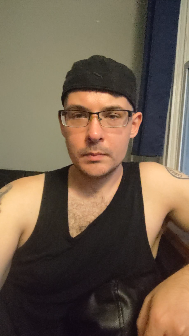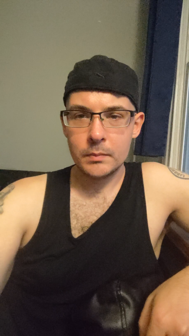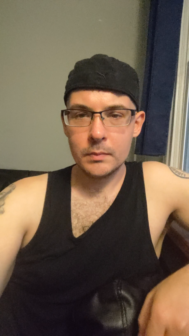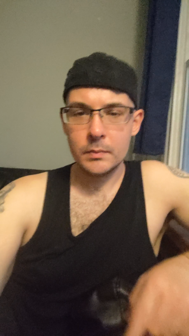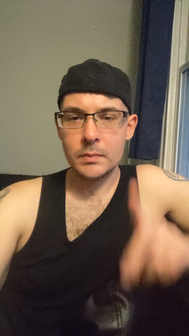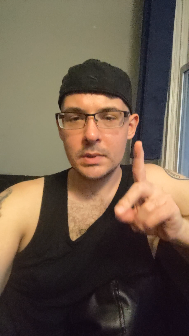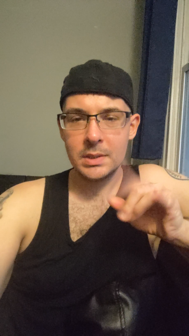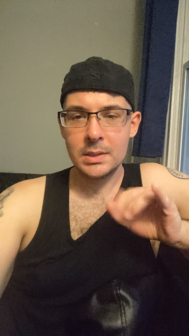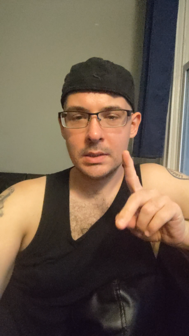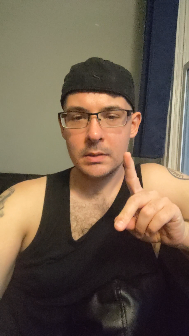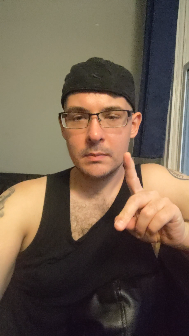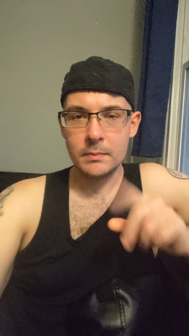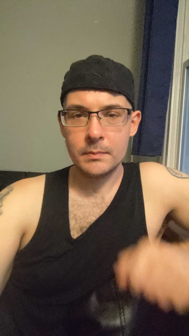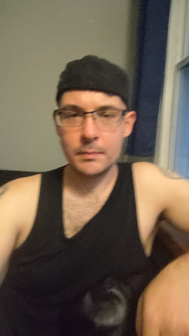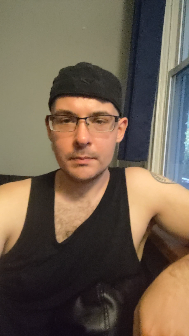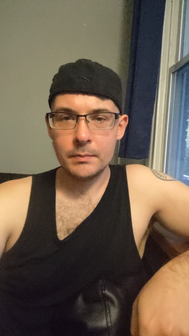did